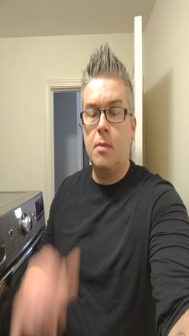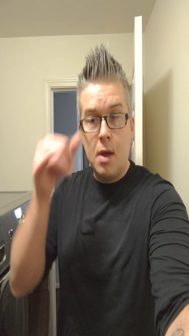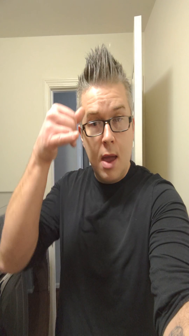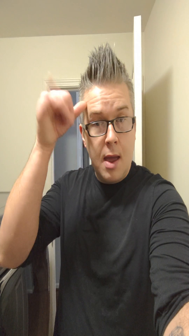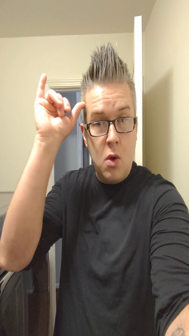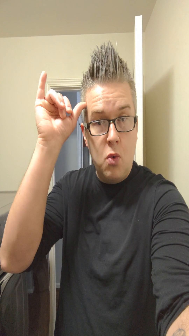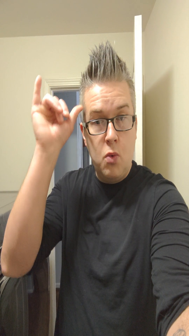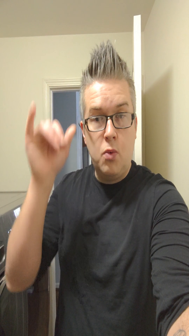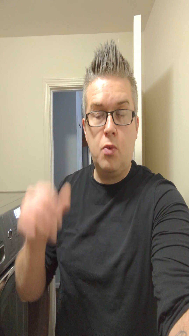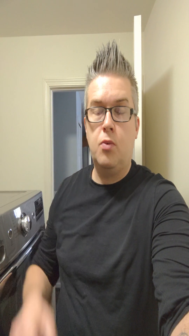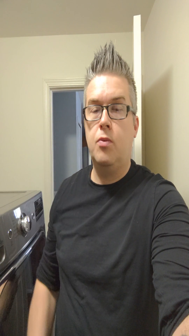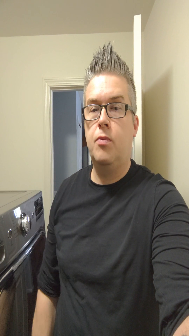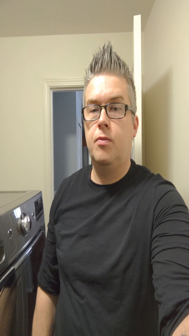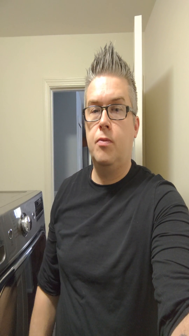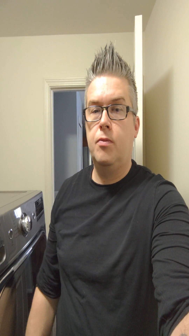cow